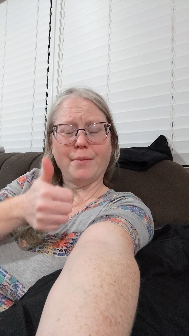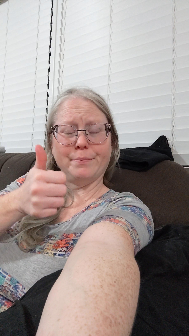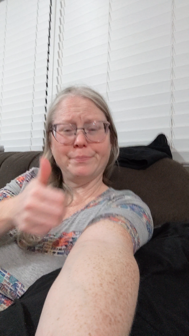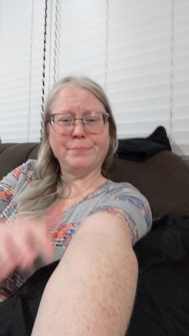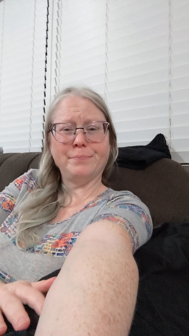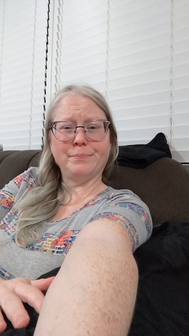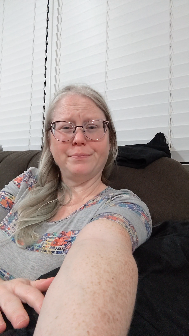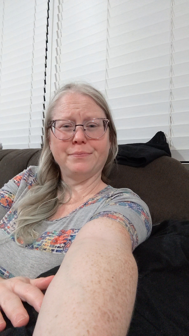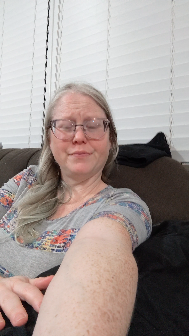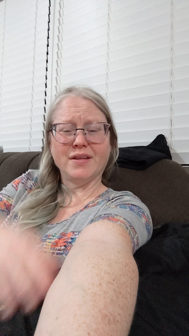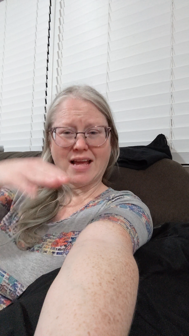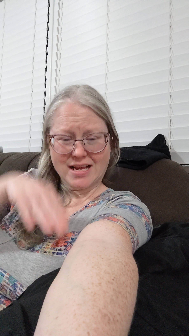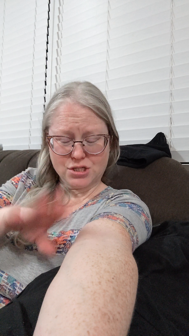enter